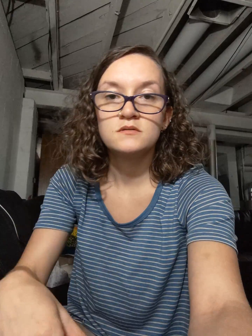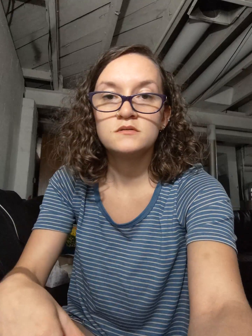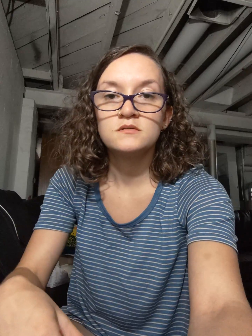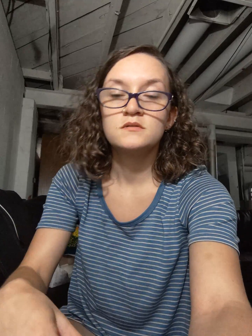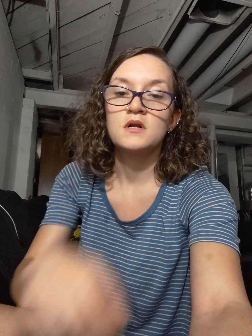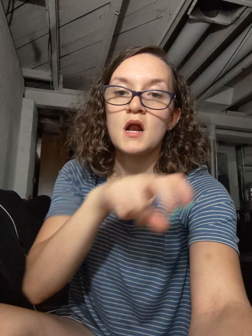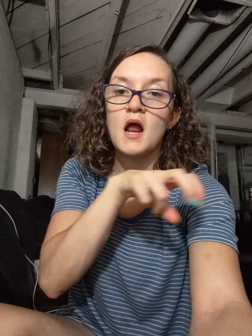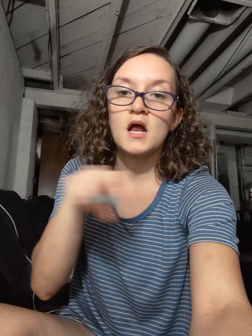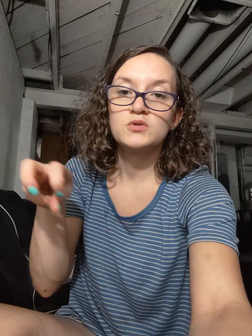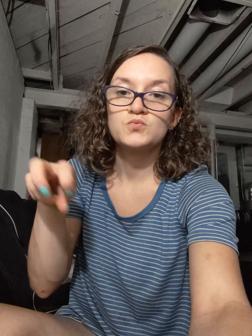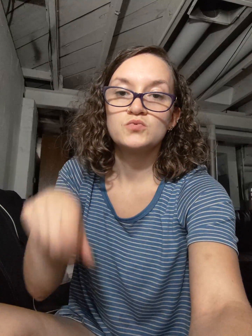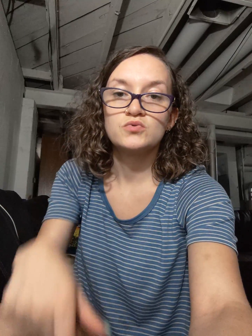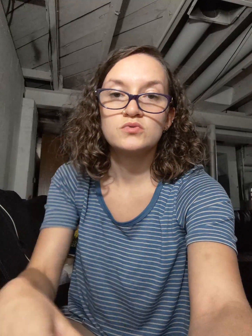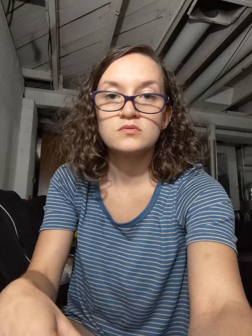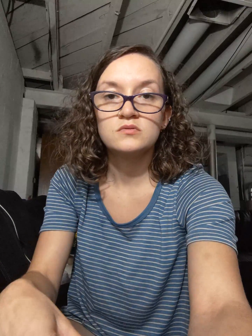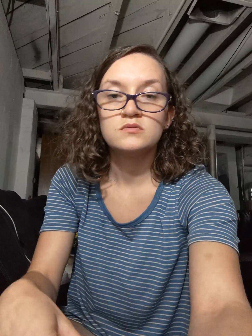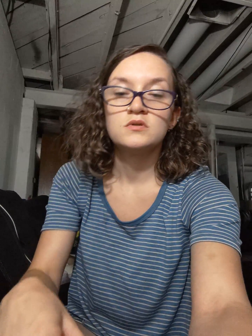couch